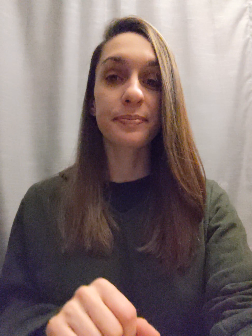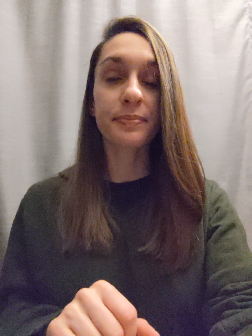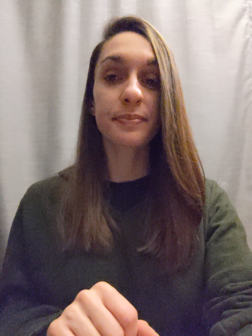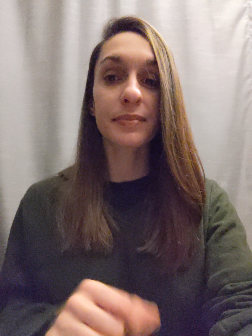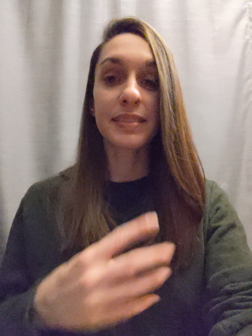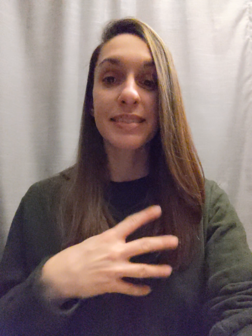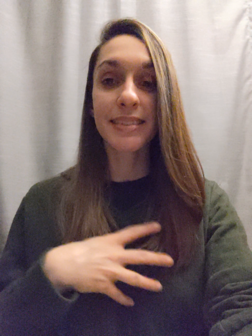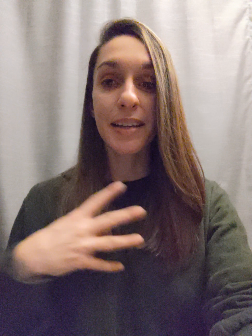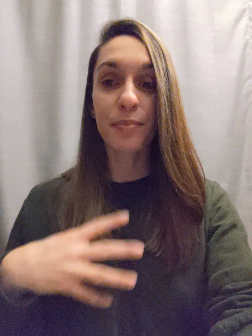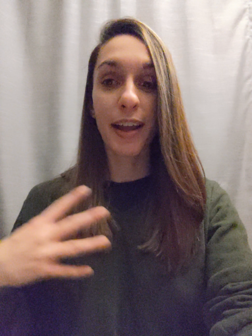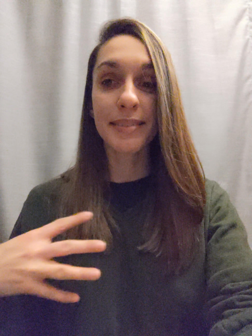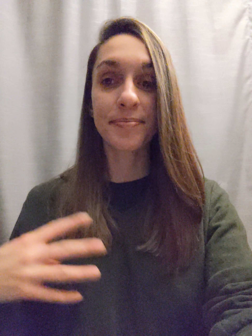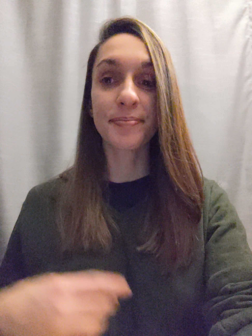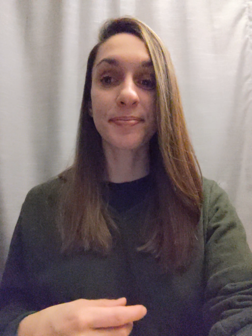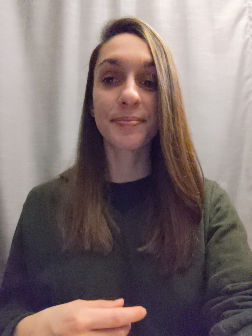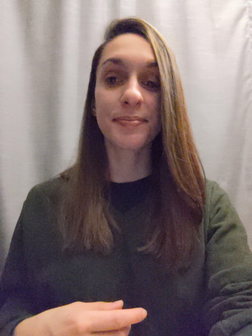zebra